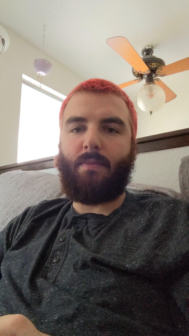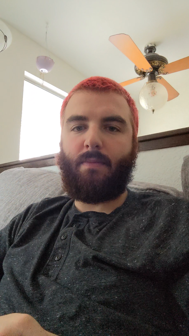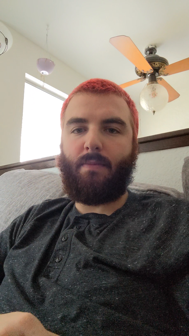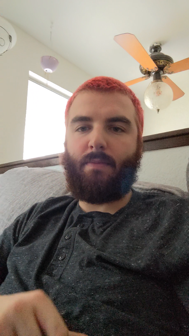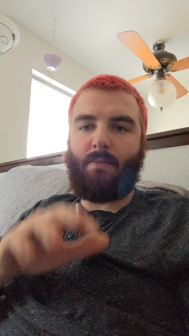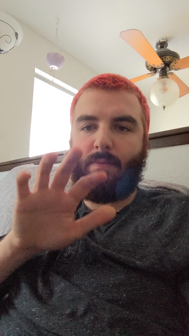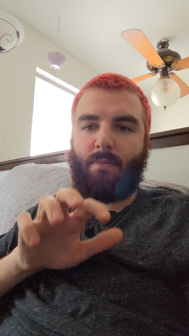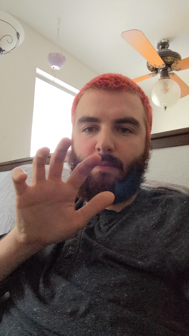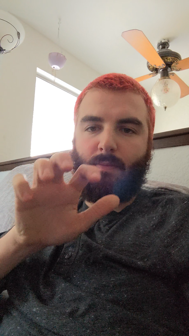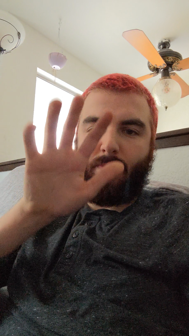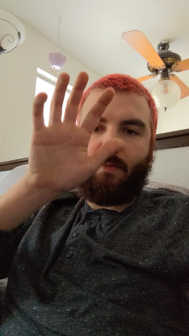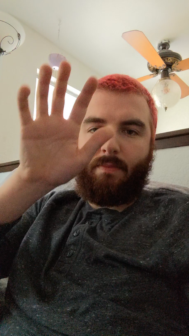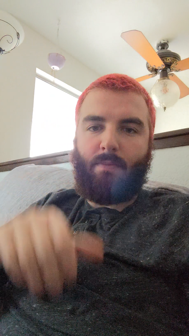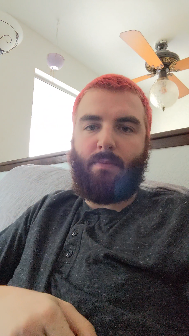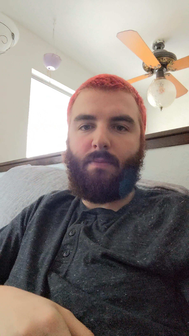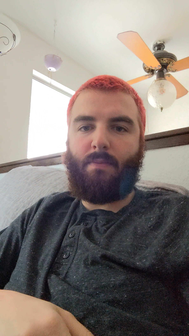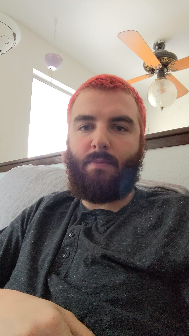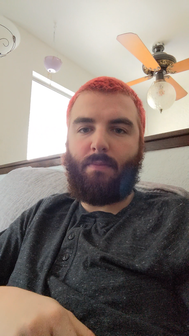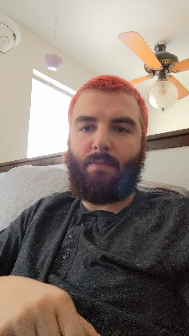climb